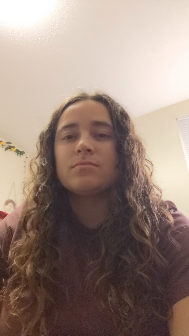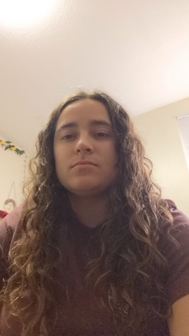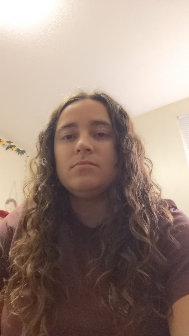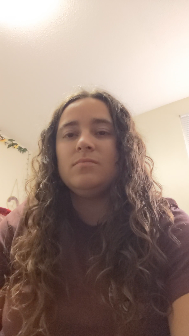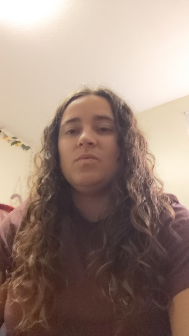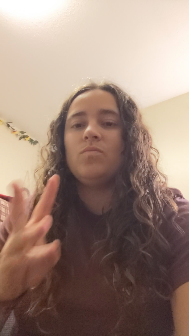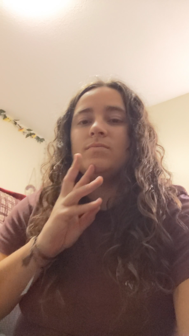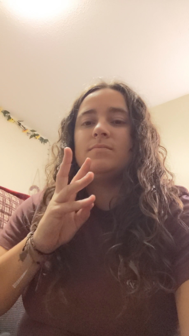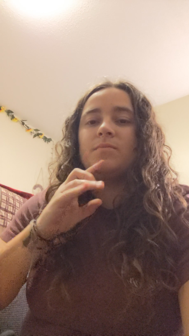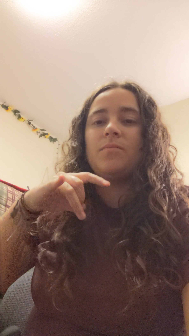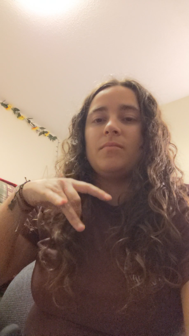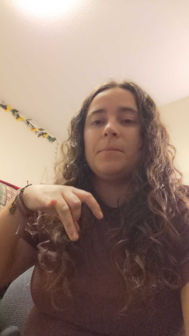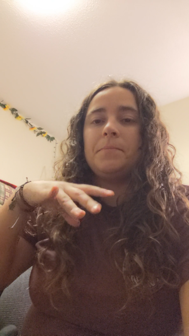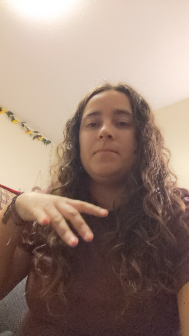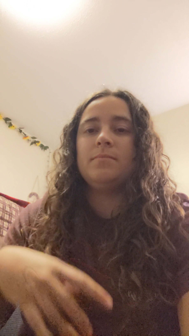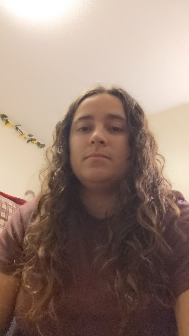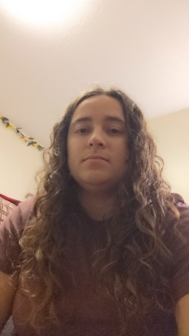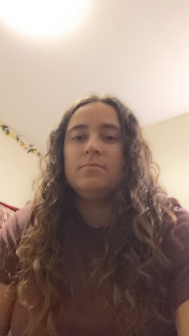melon